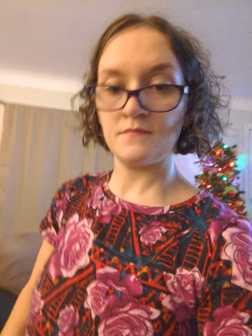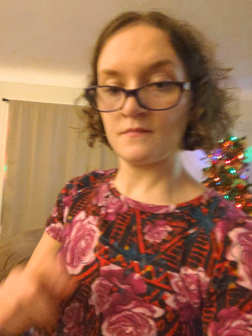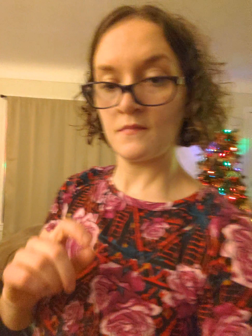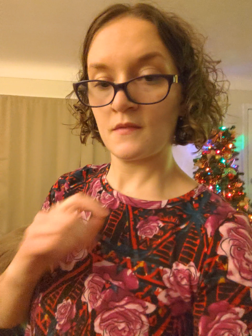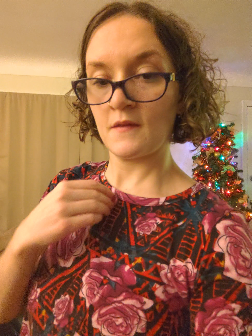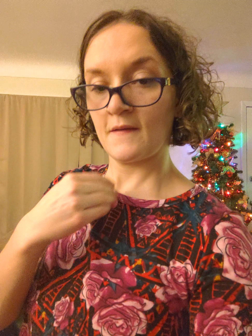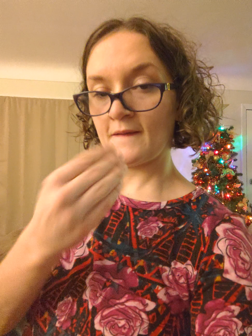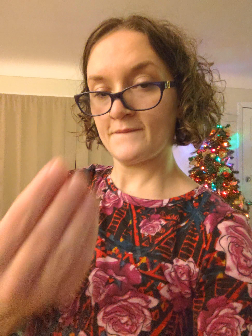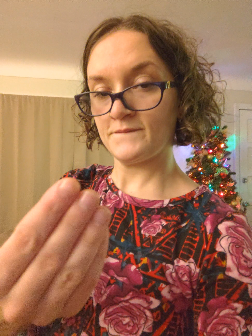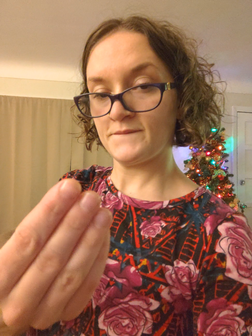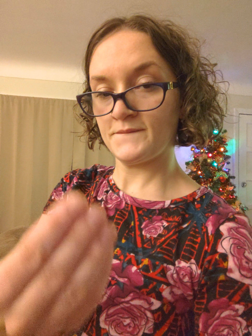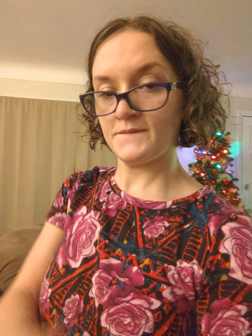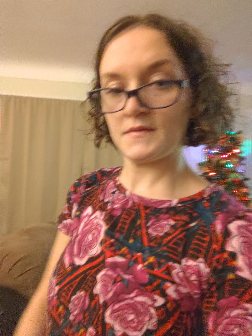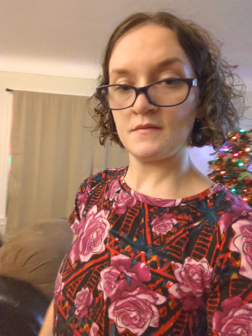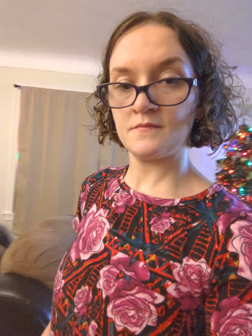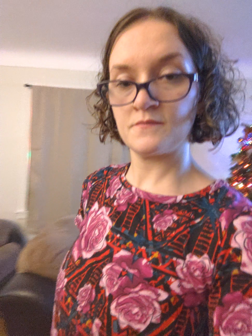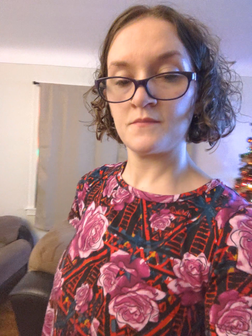give